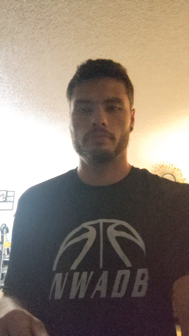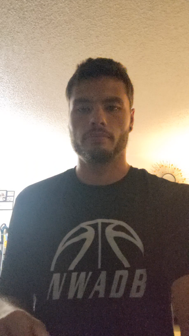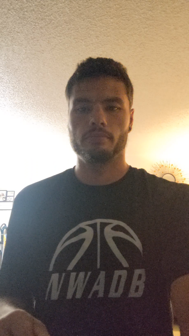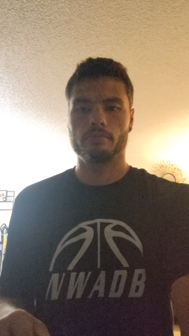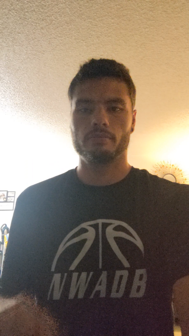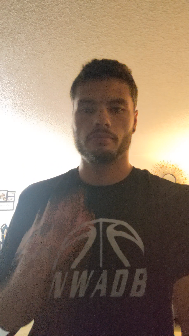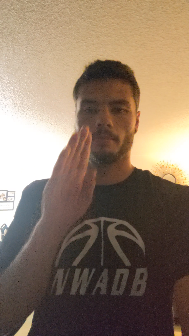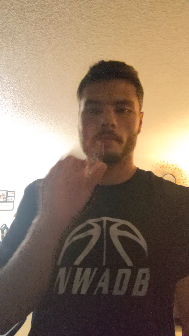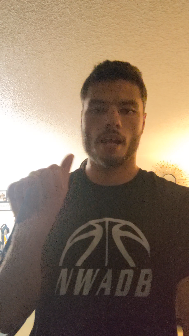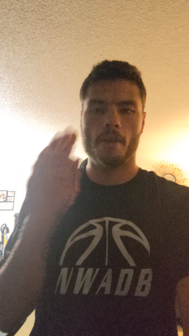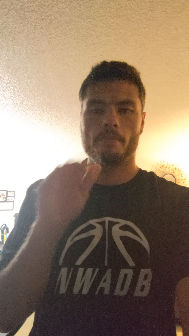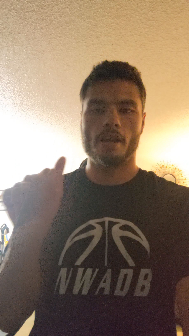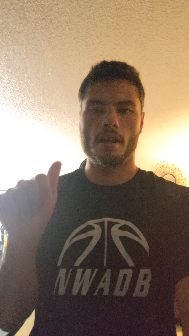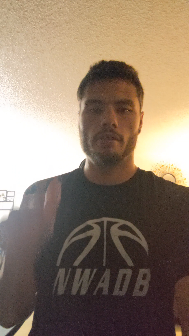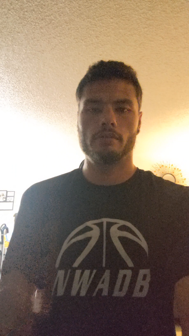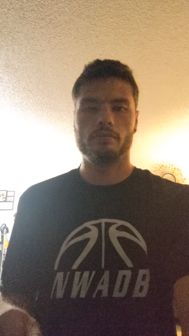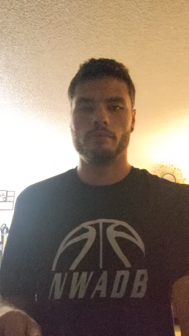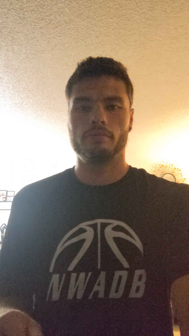baa baa